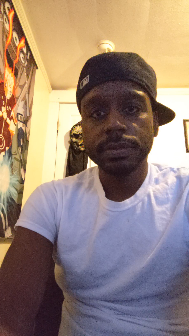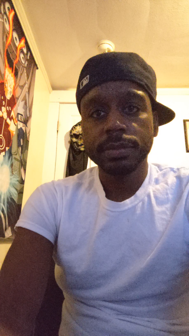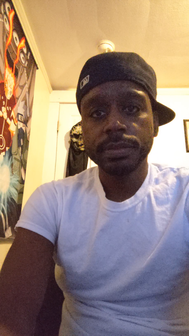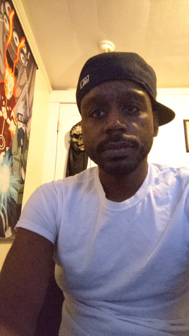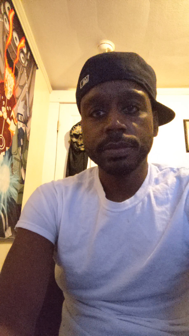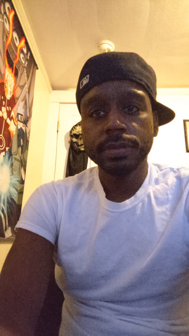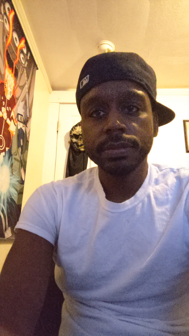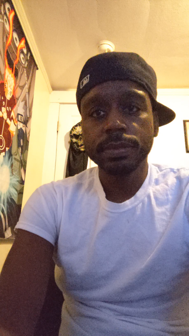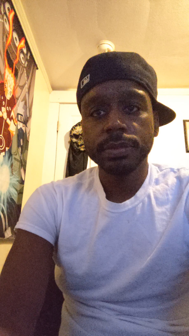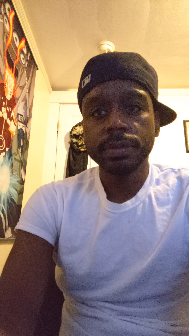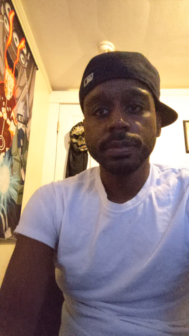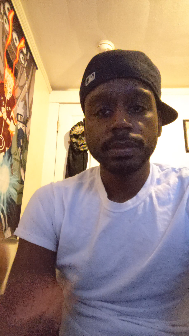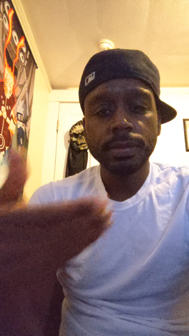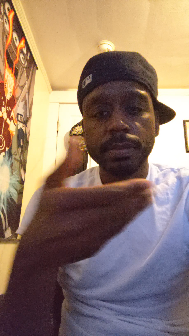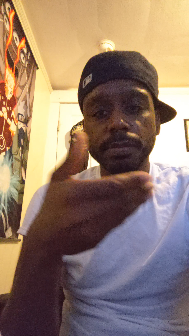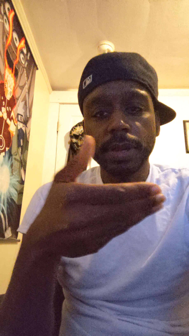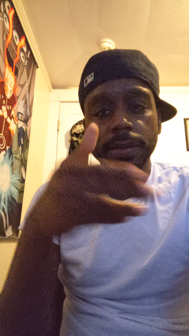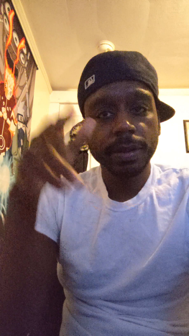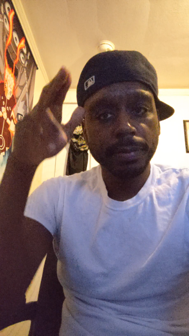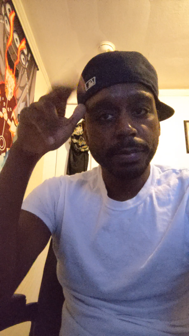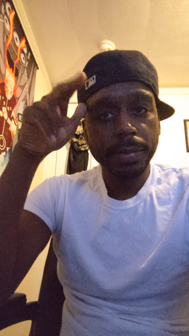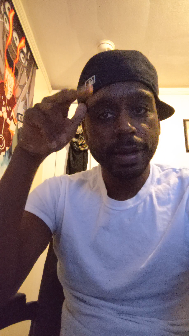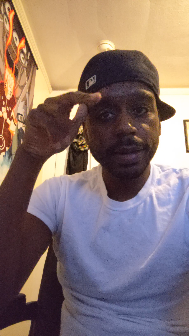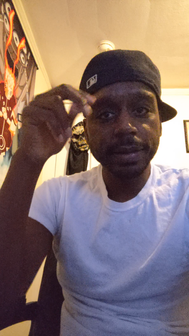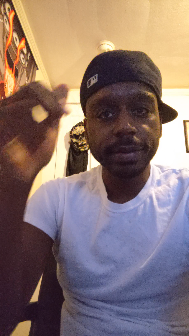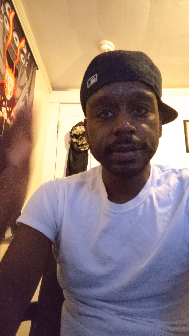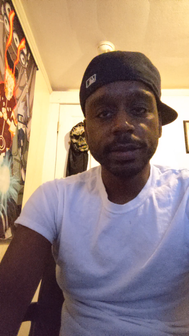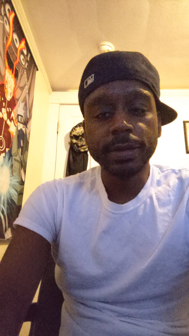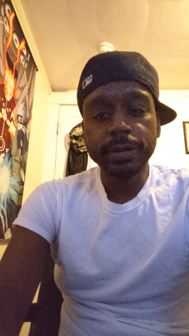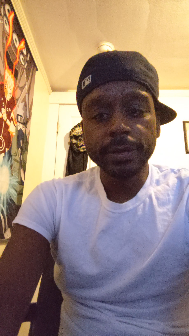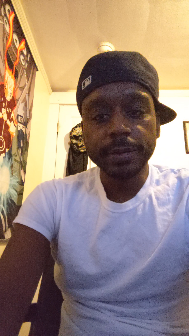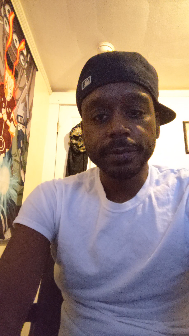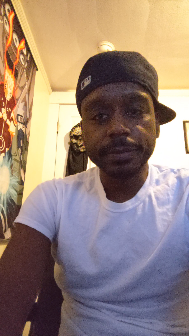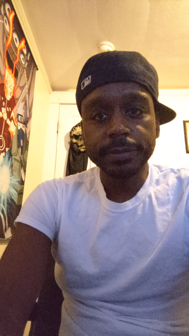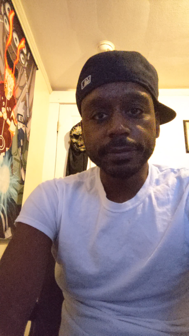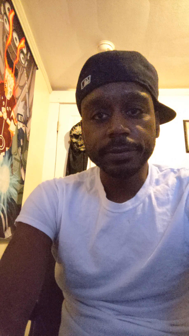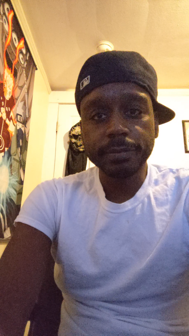pony